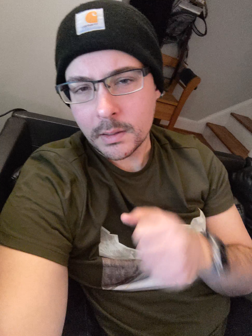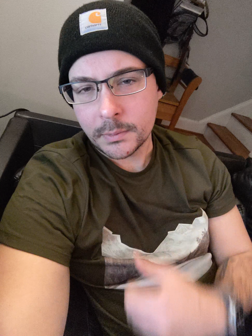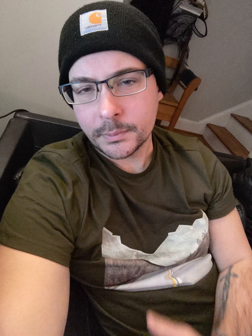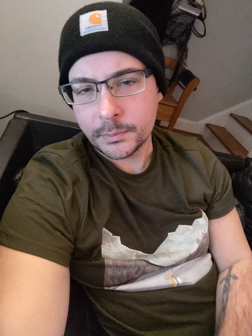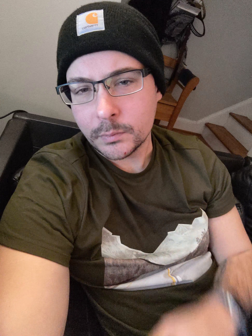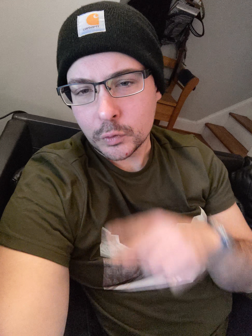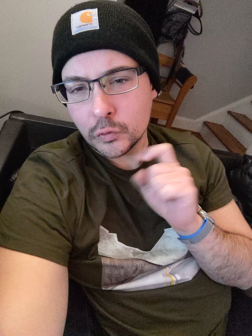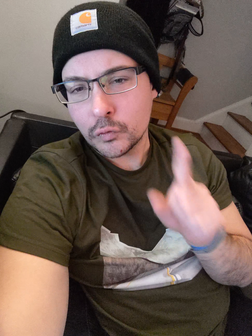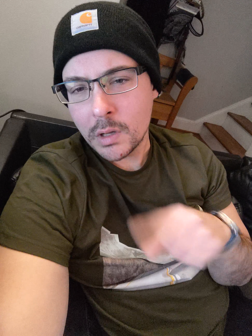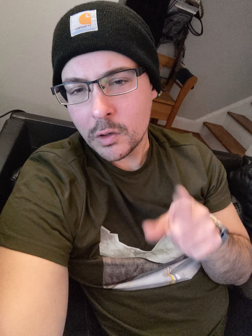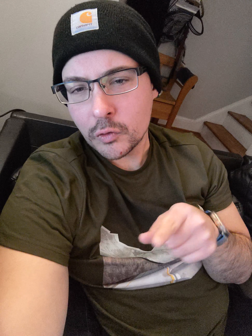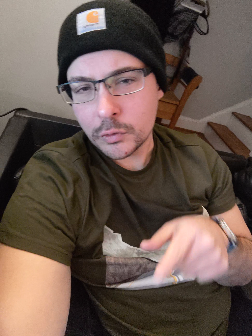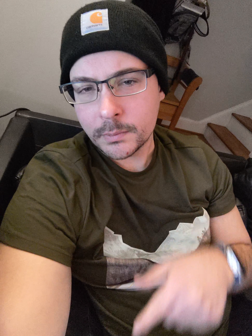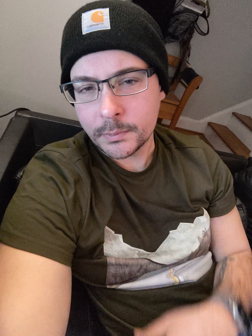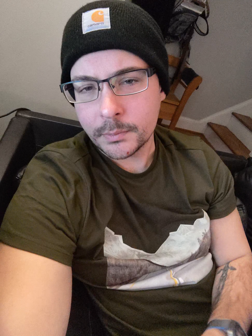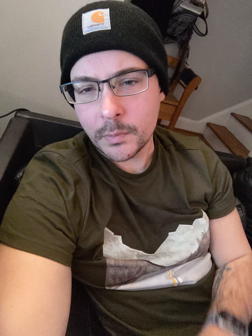dryer